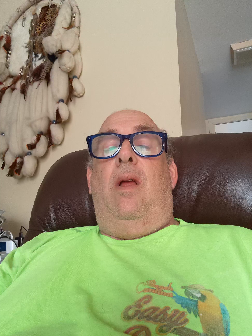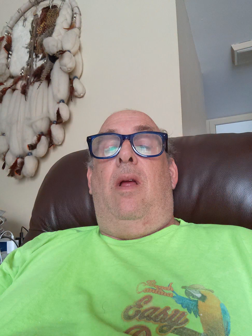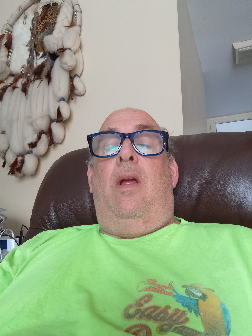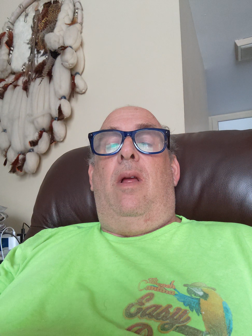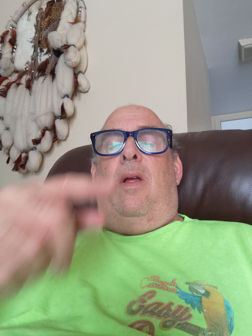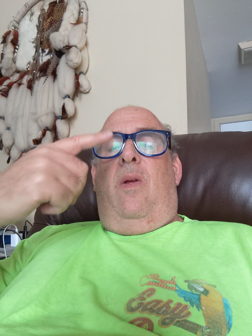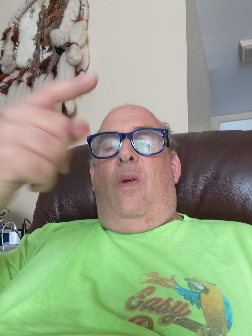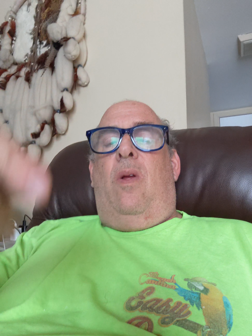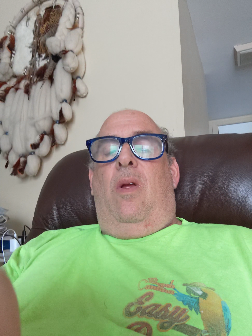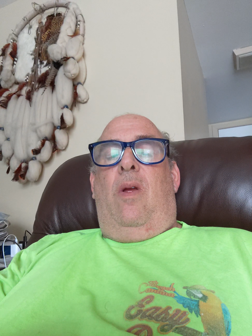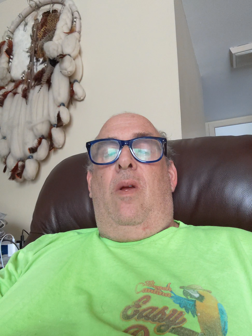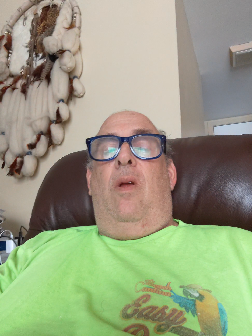go